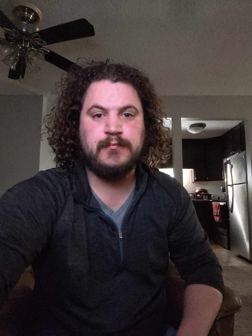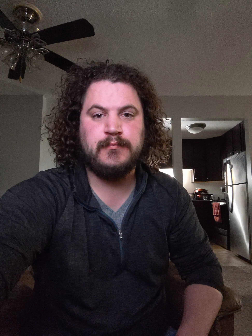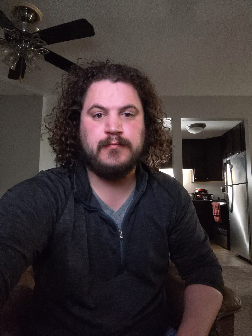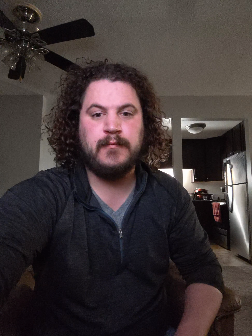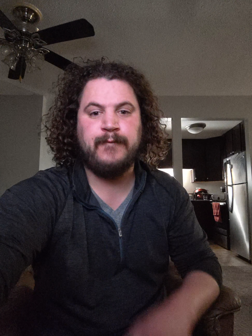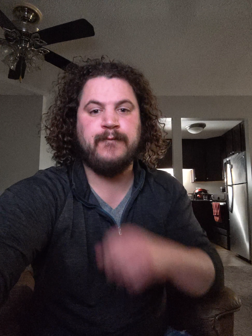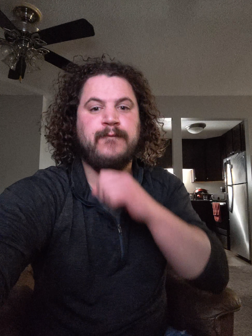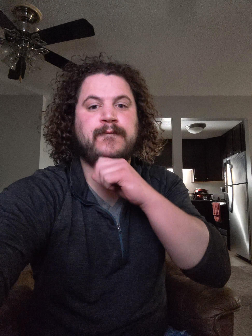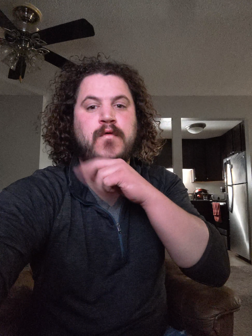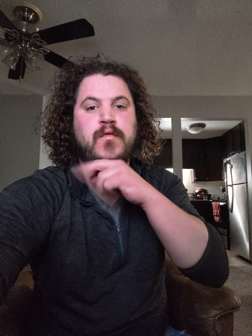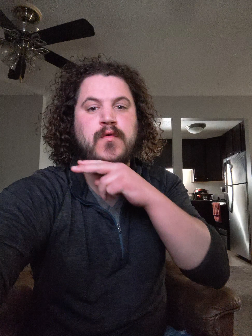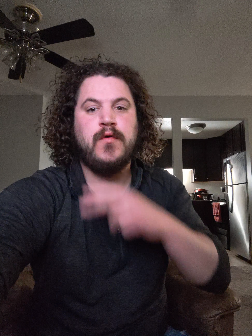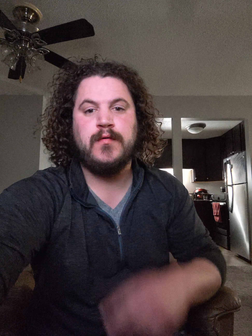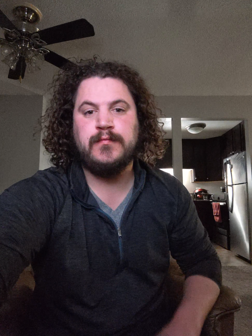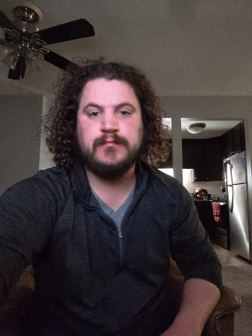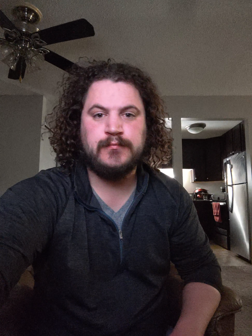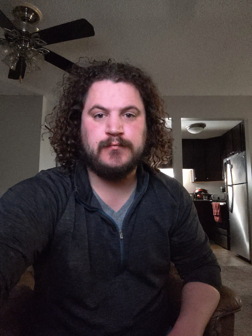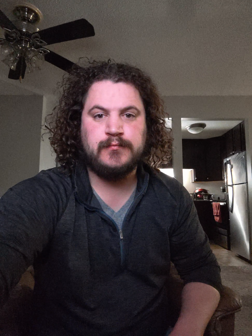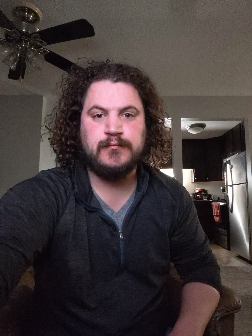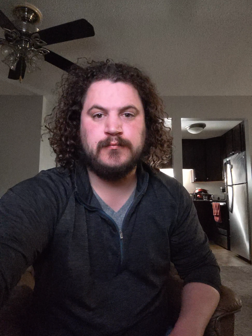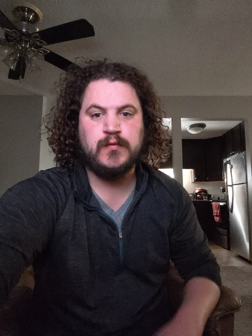frog